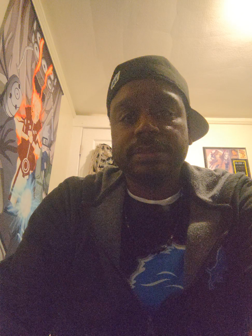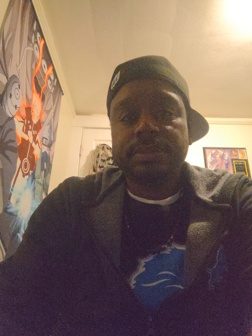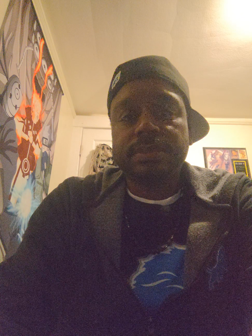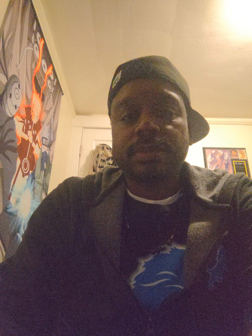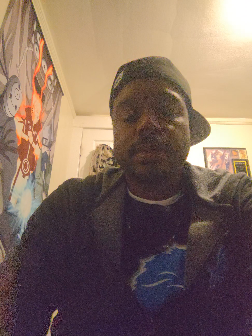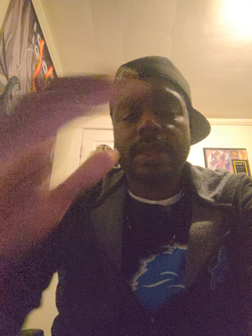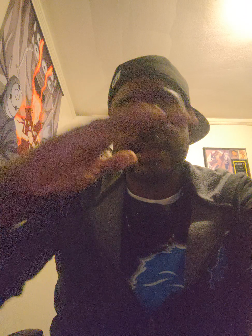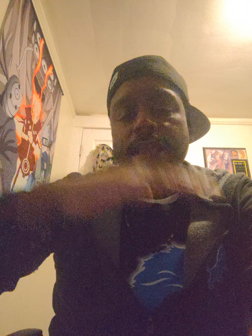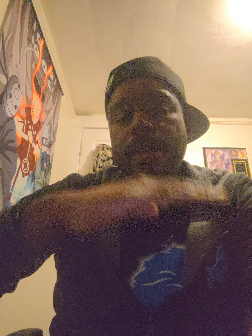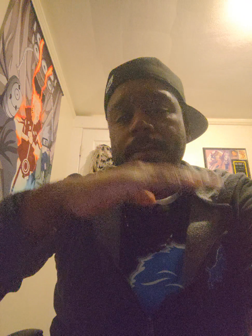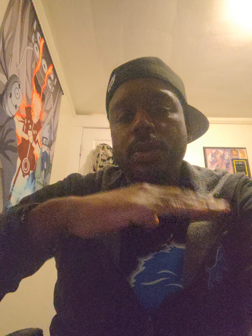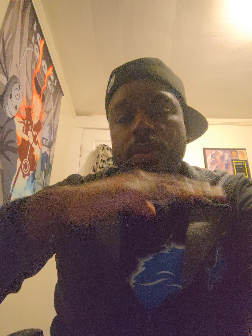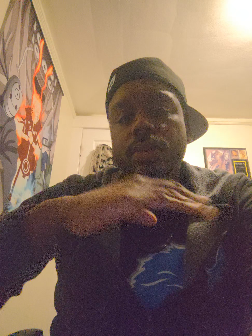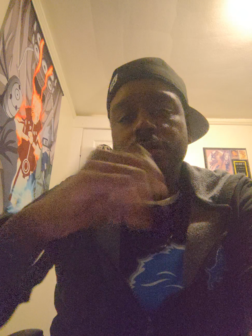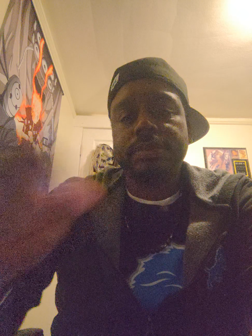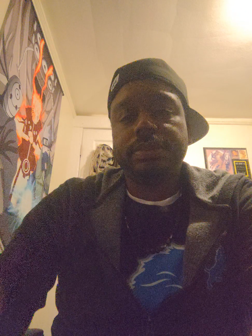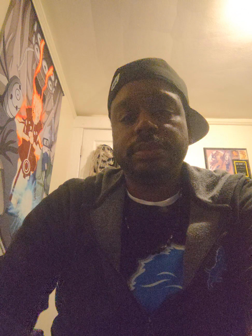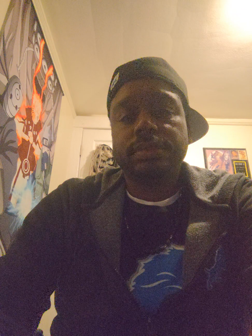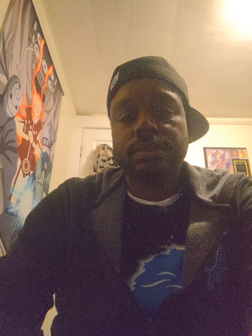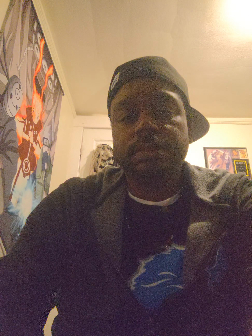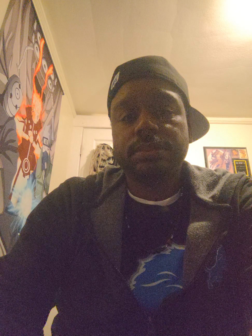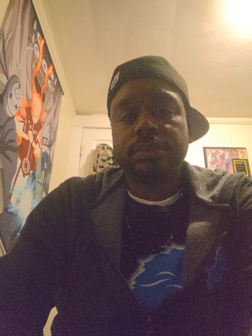table